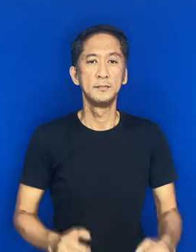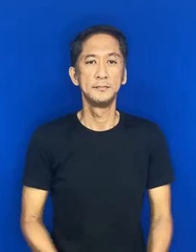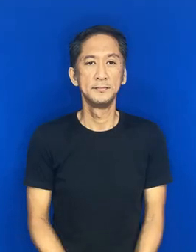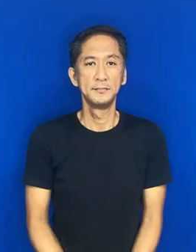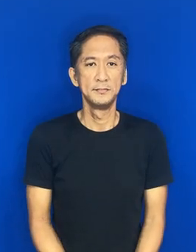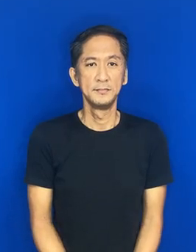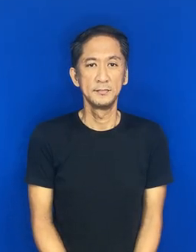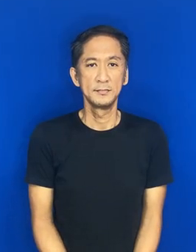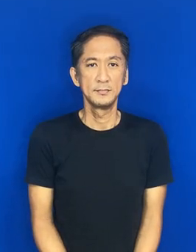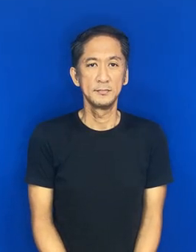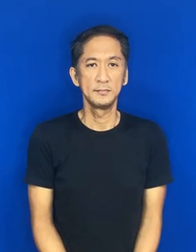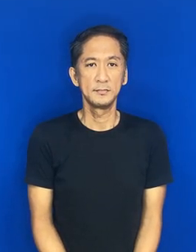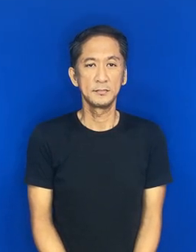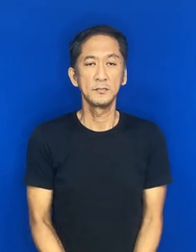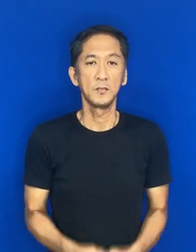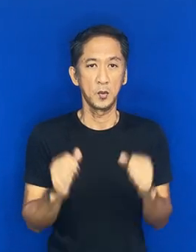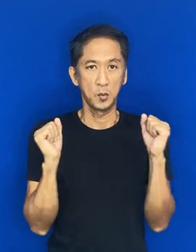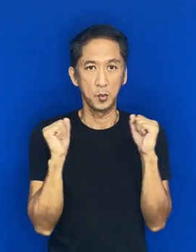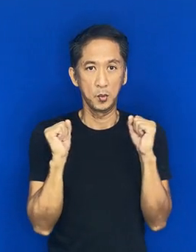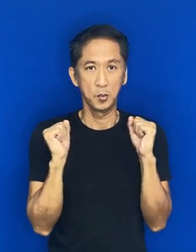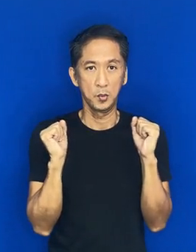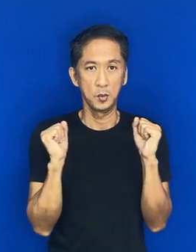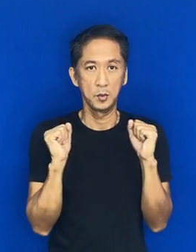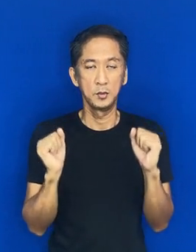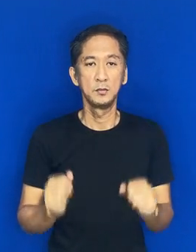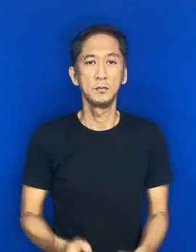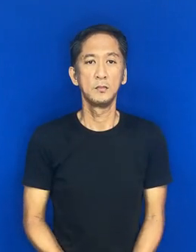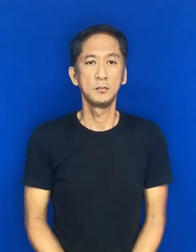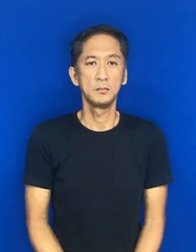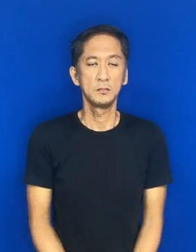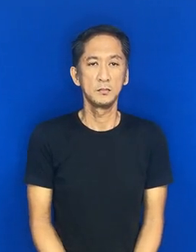cold